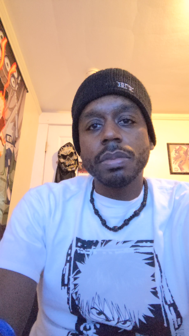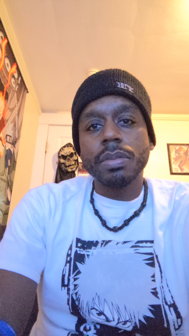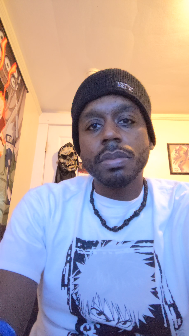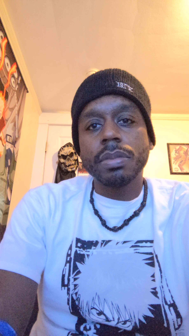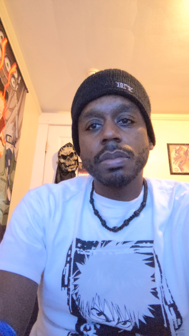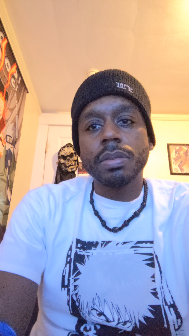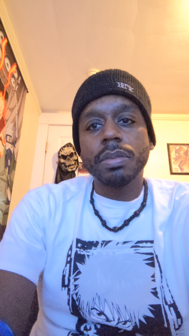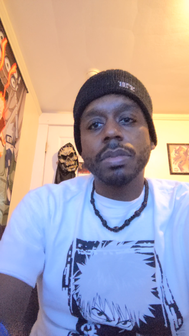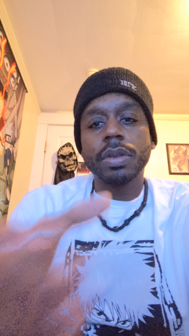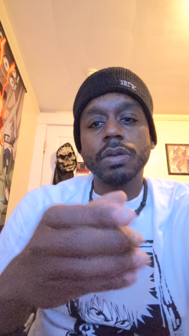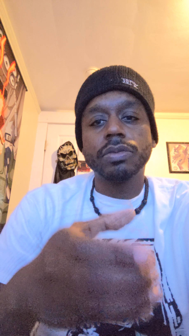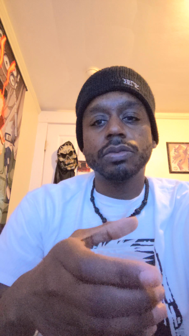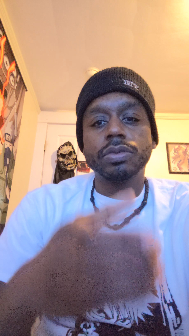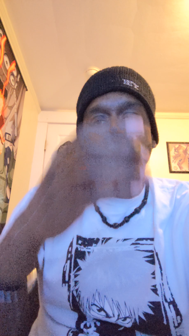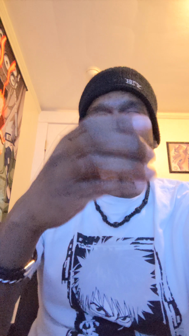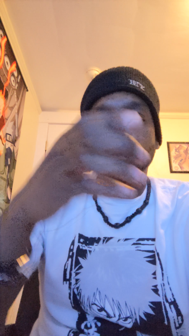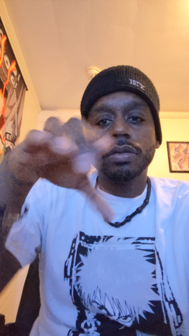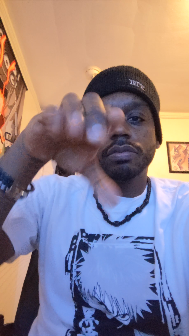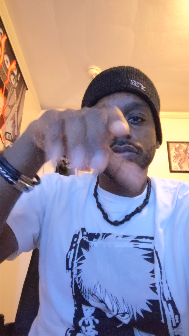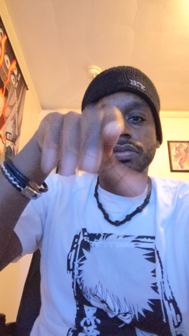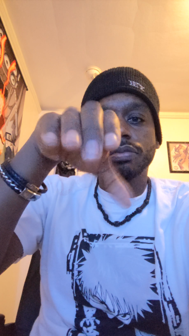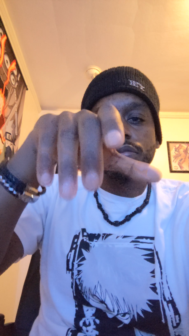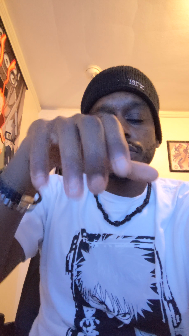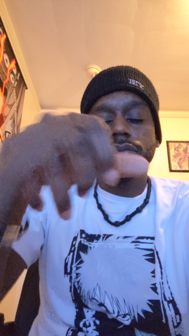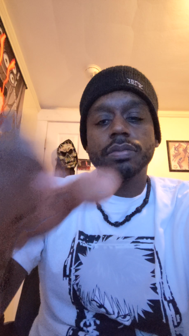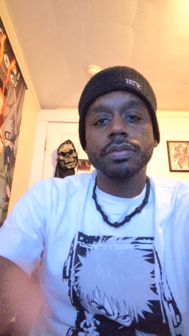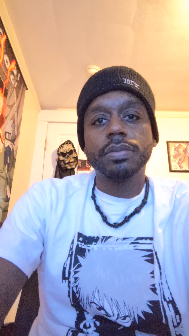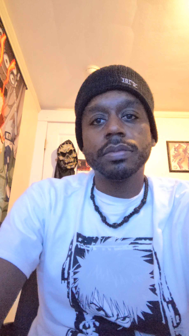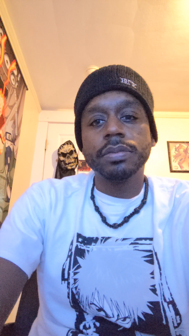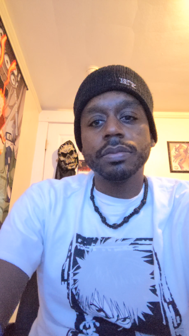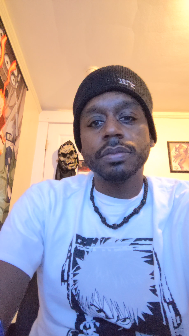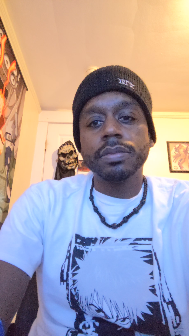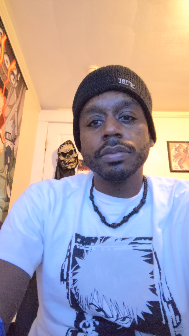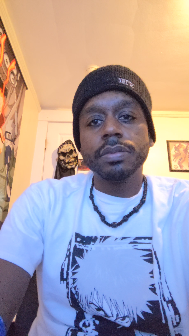jar